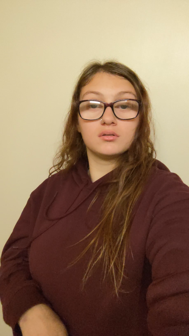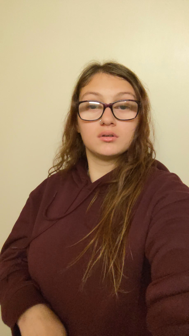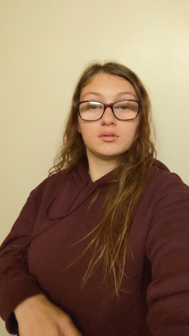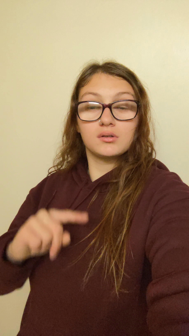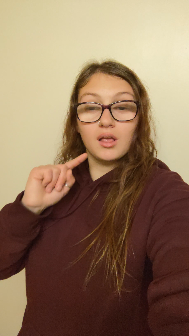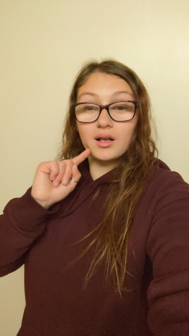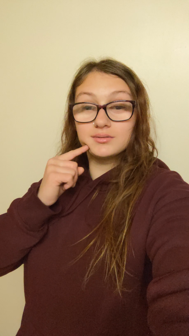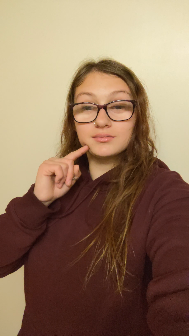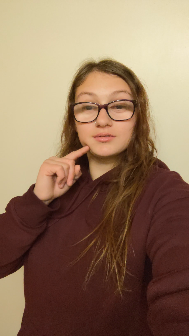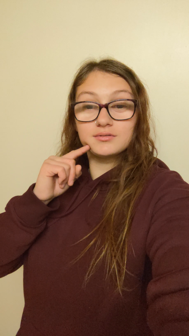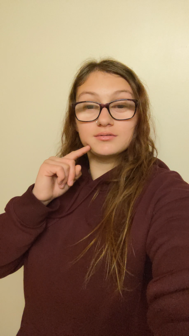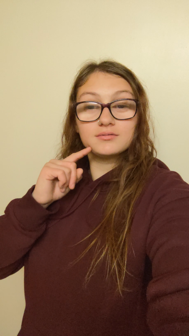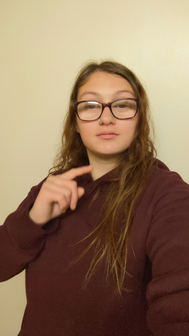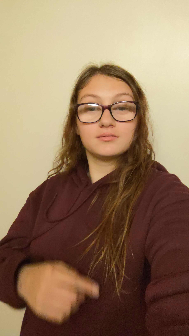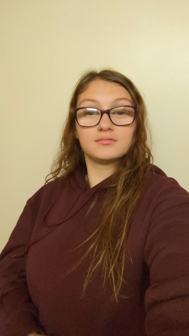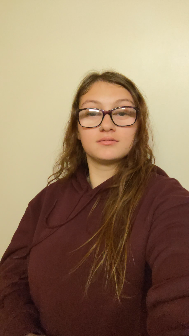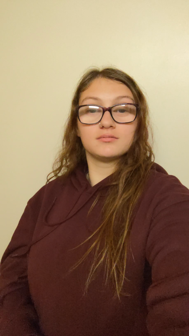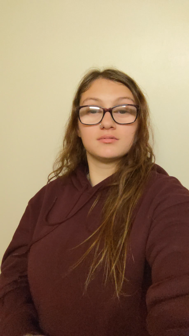candy